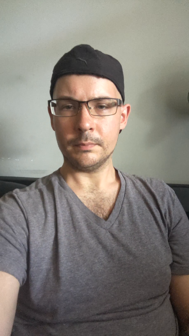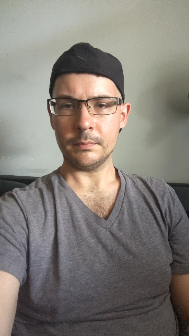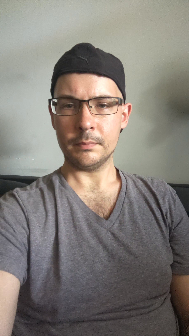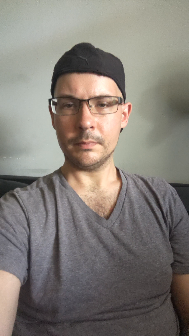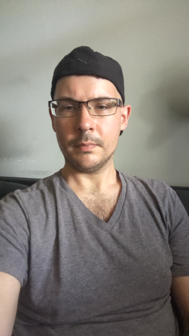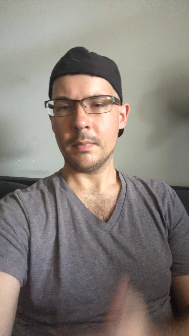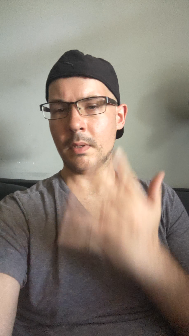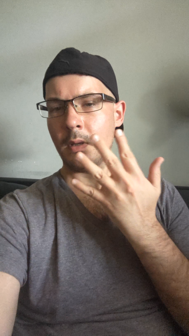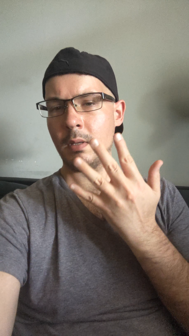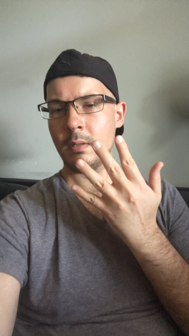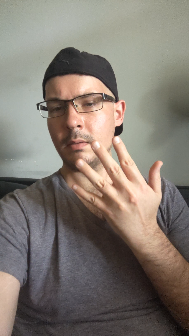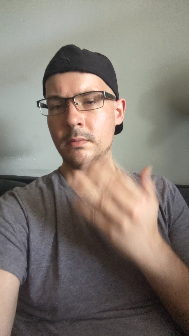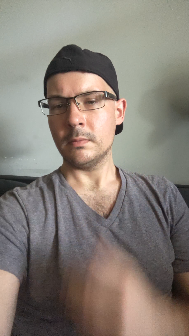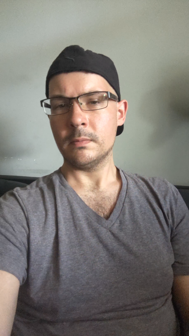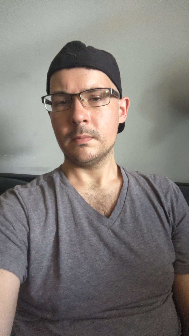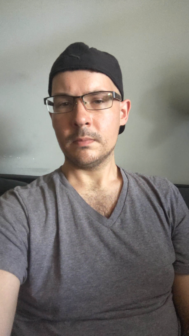hand